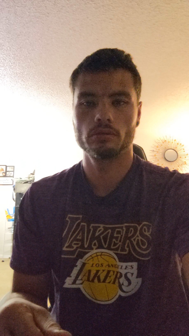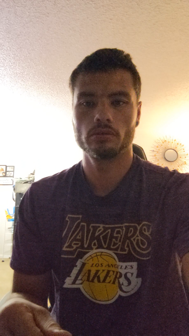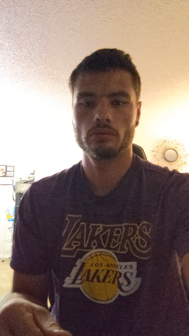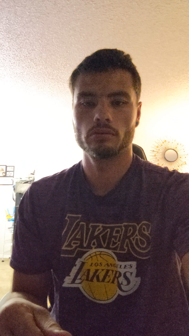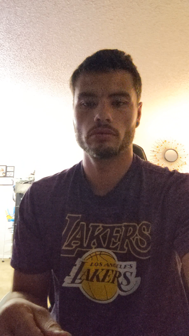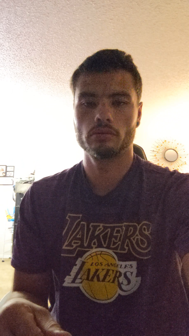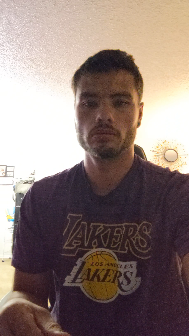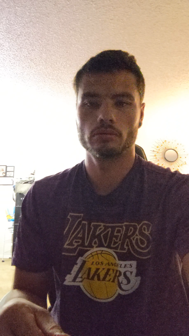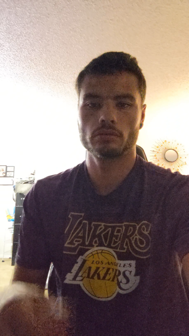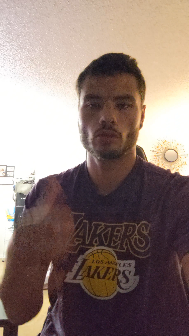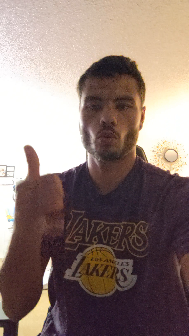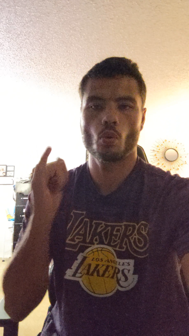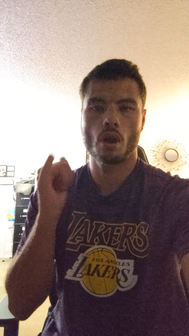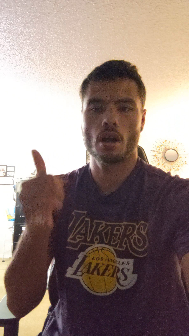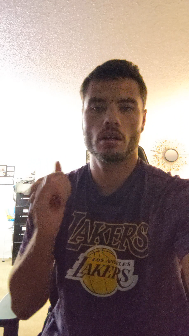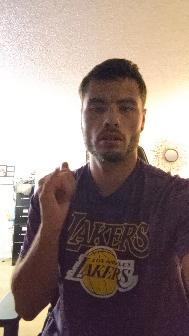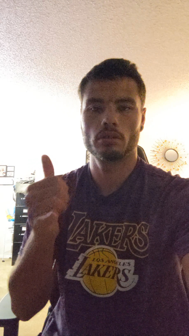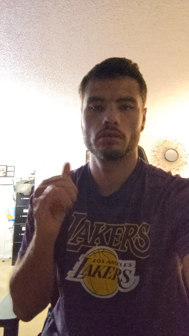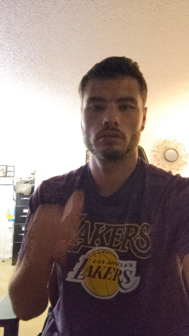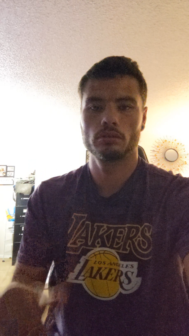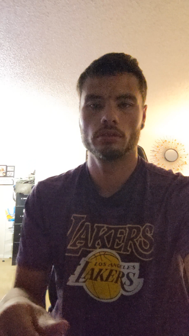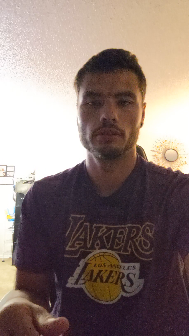rocking chair